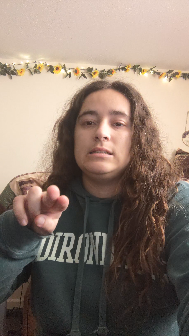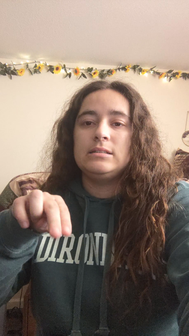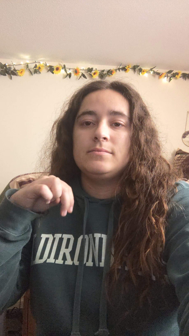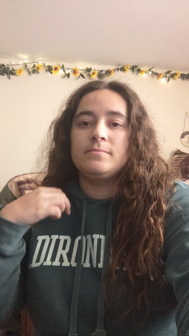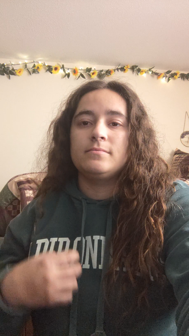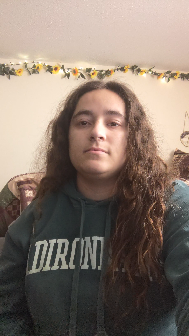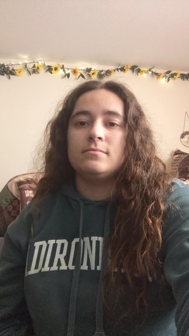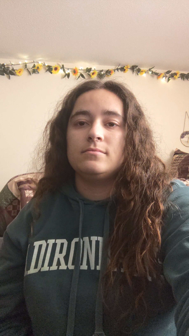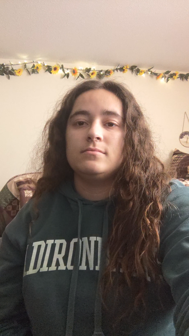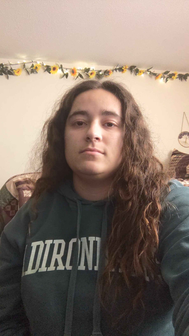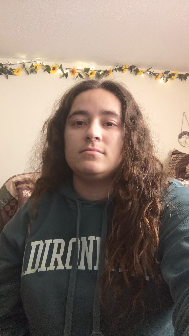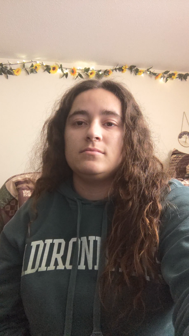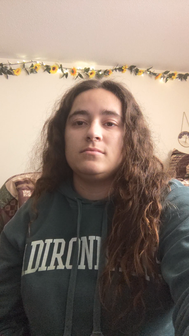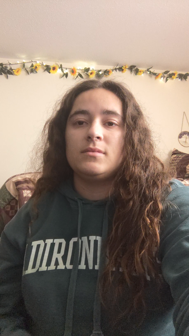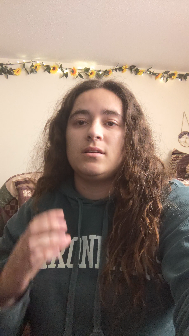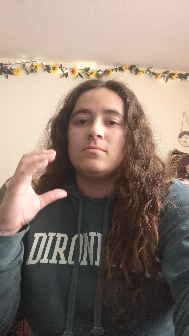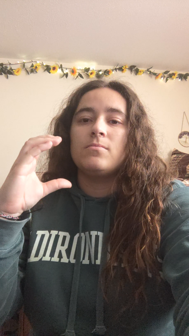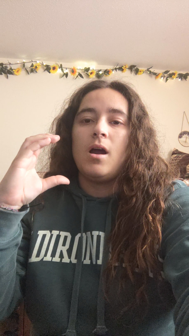bus